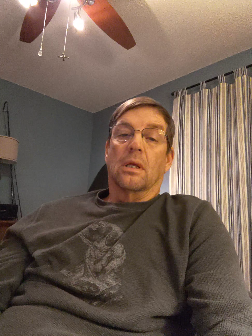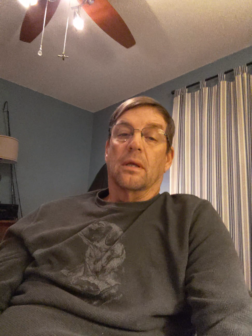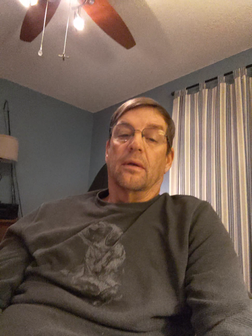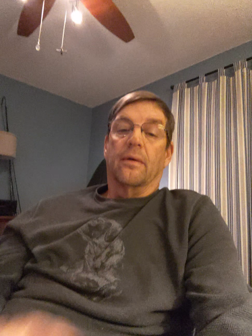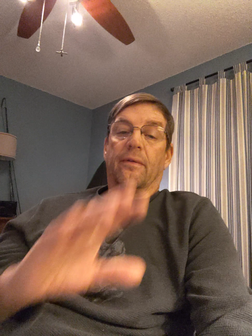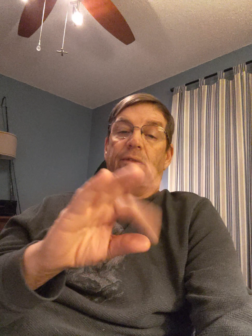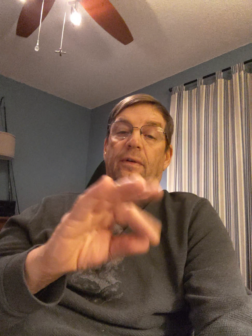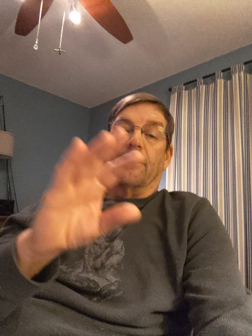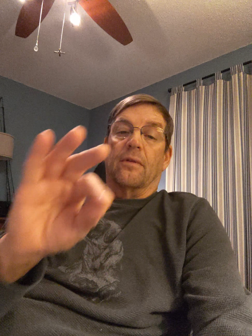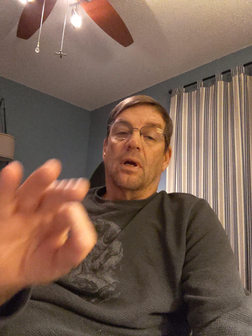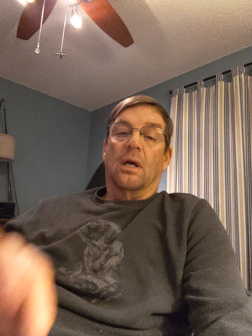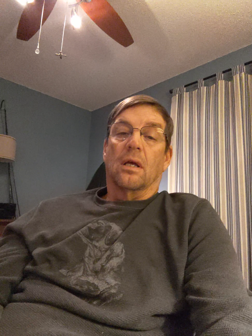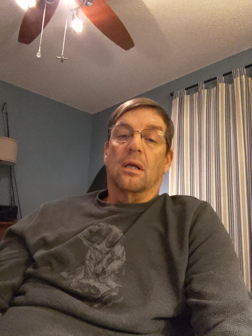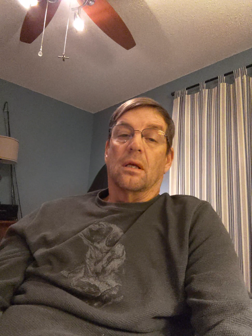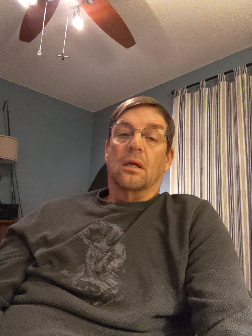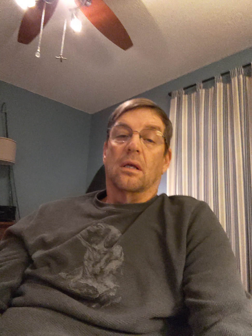french fries